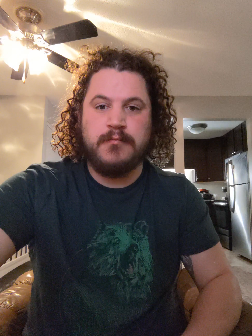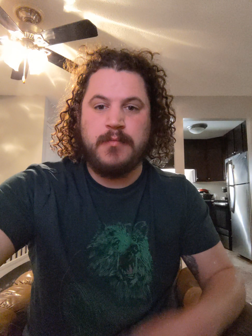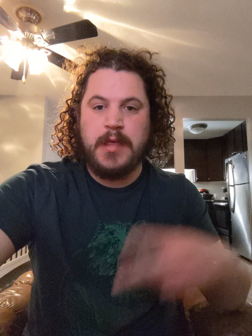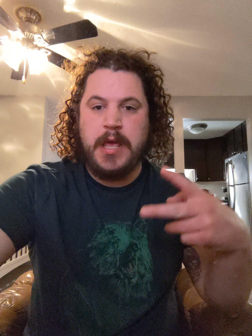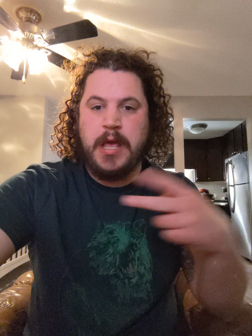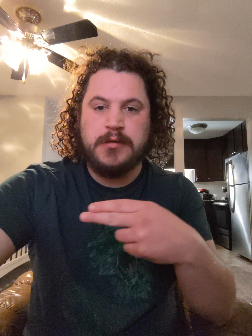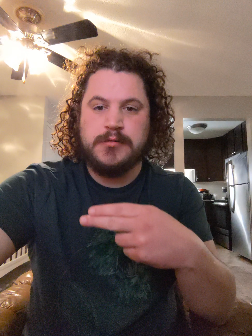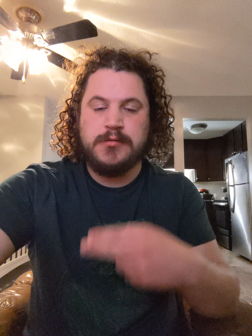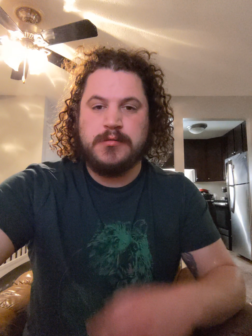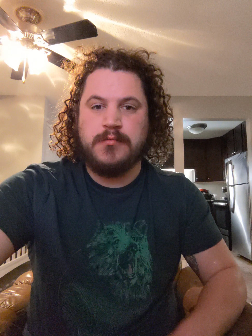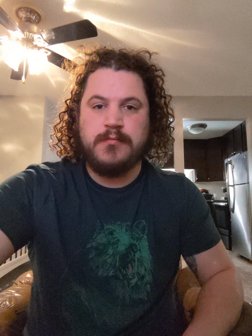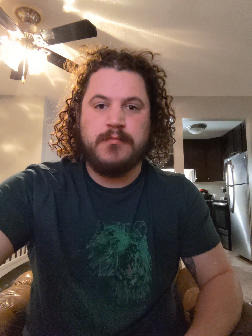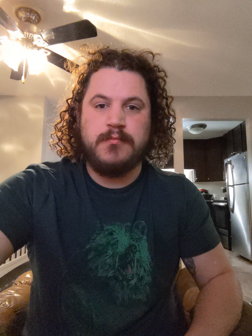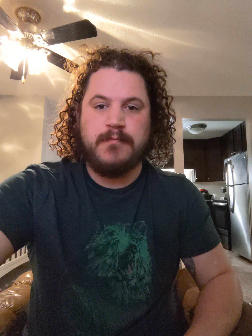cut